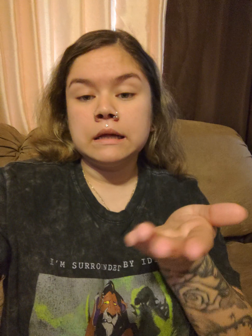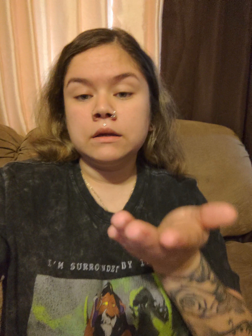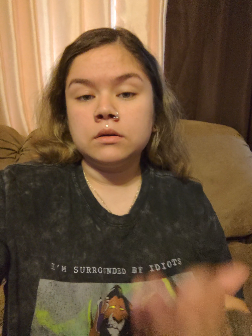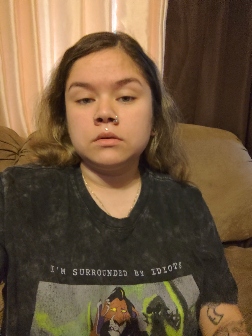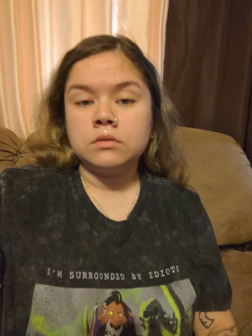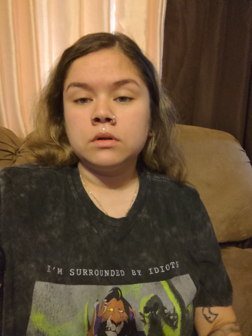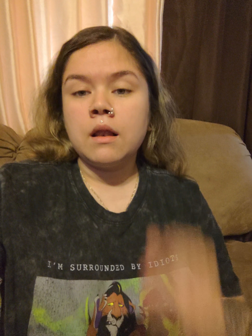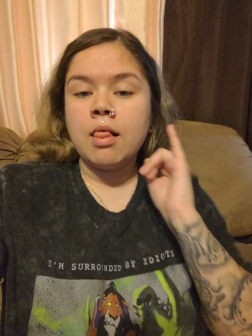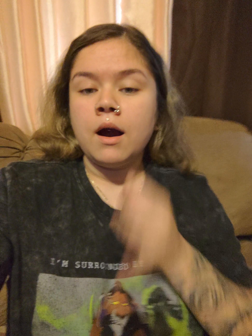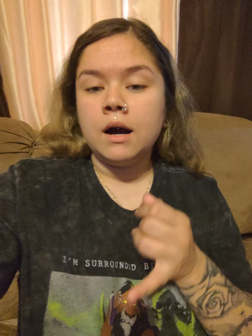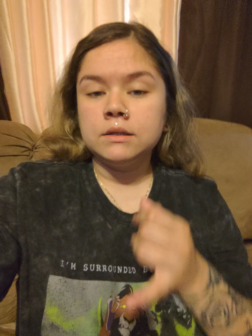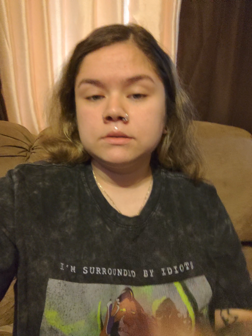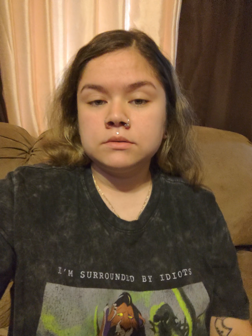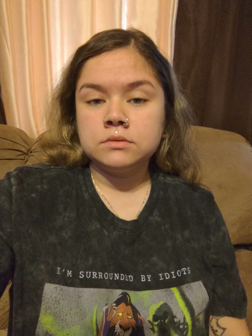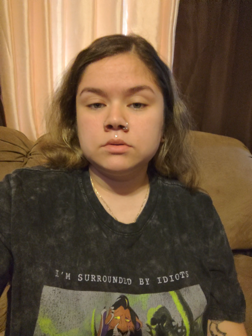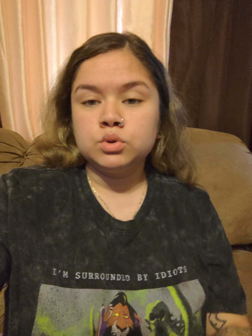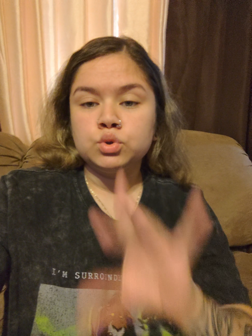last